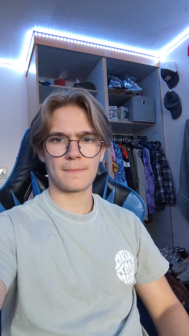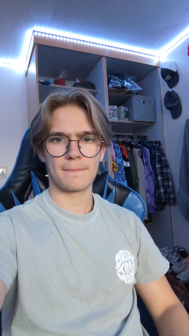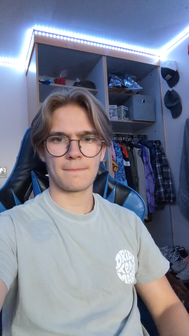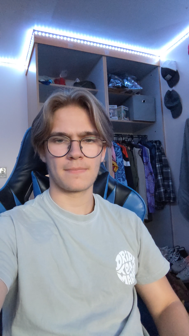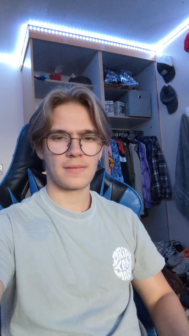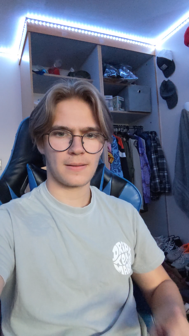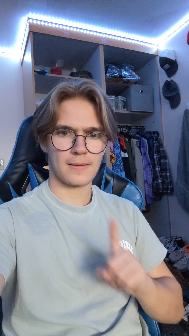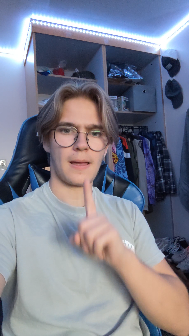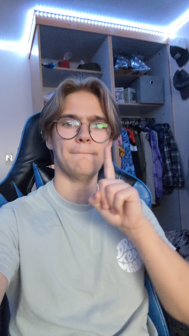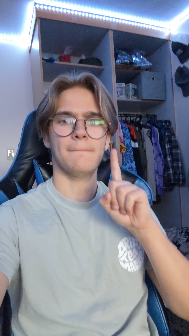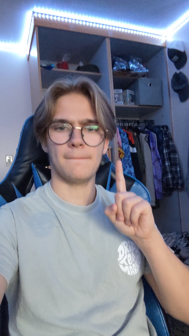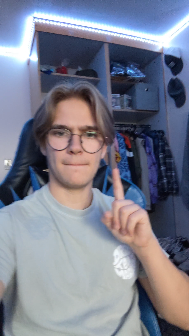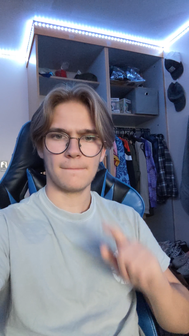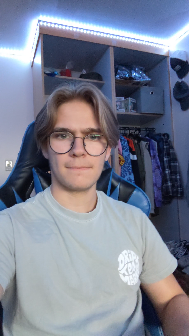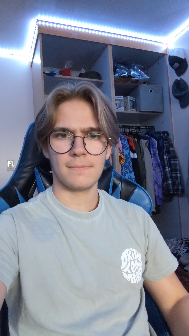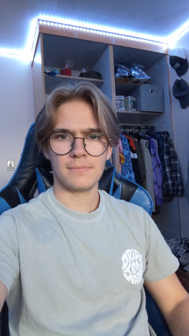bump